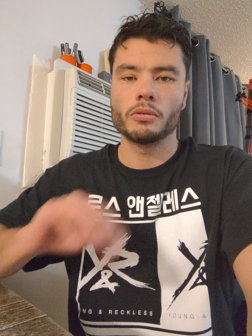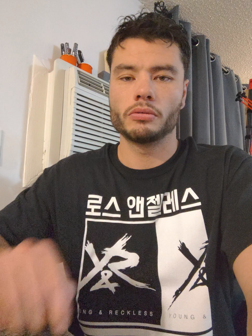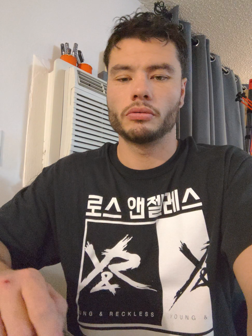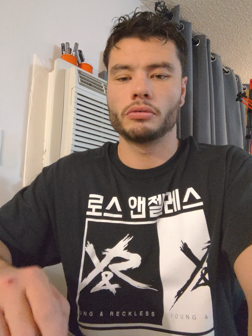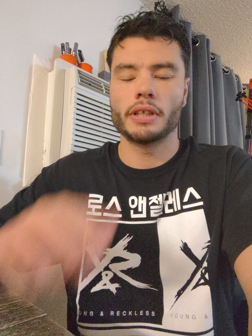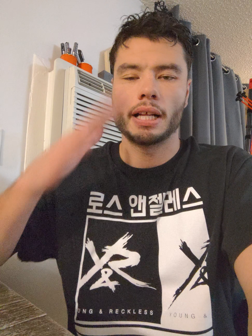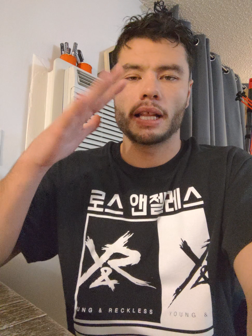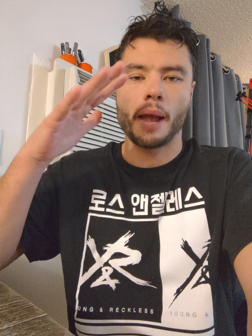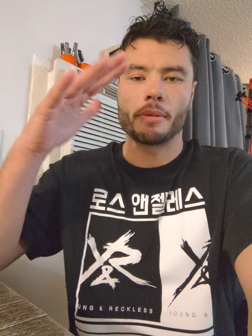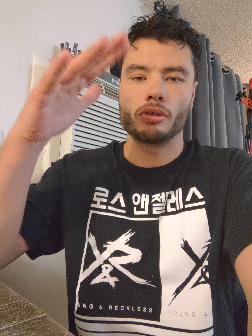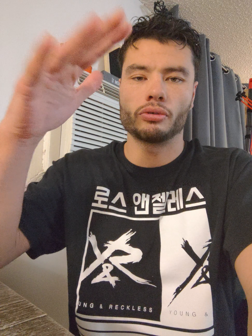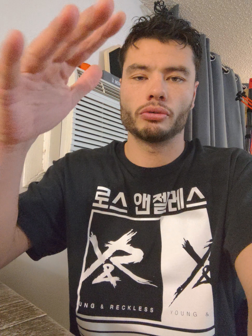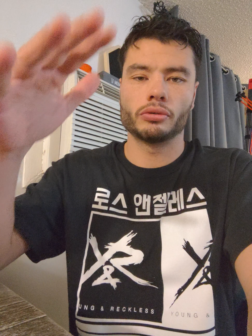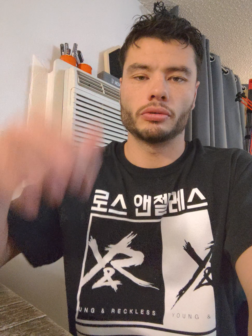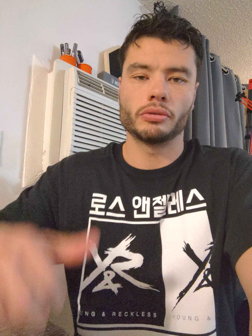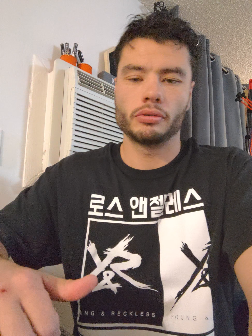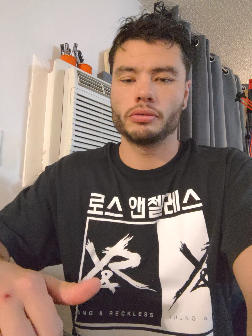helicopter